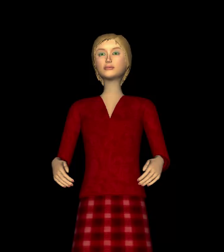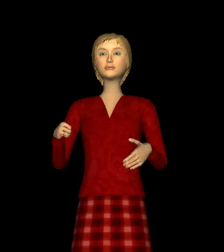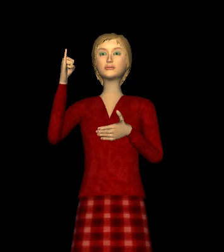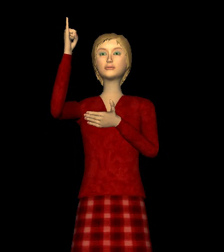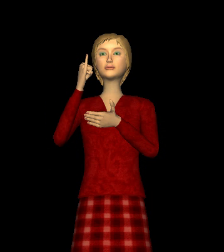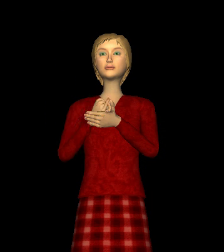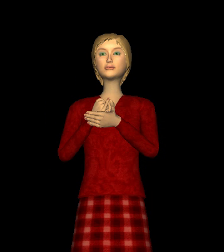حتى